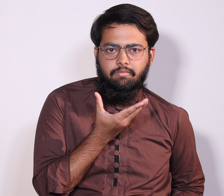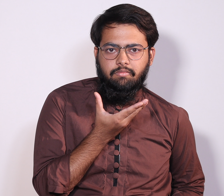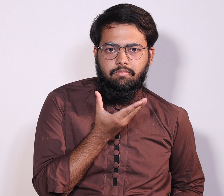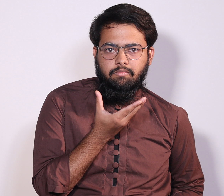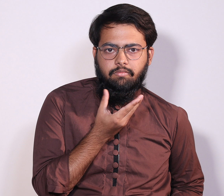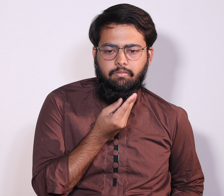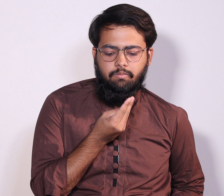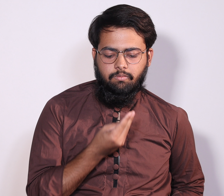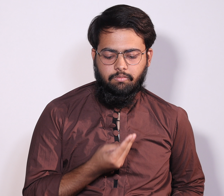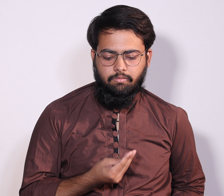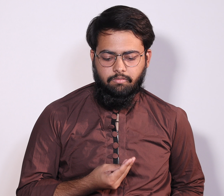sad